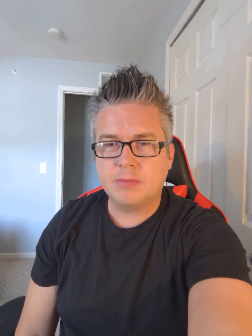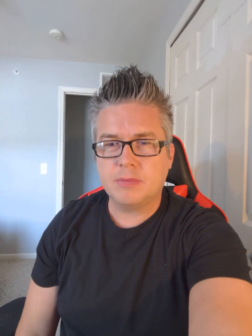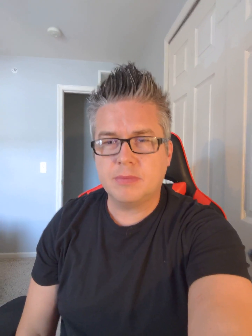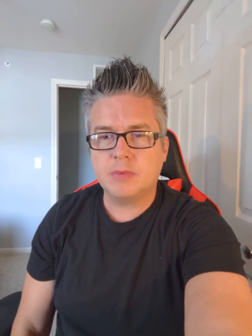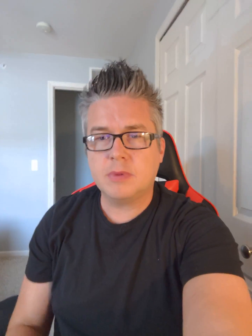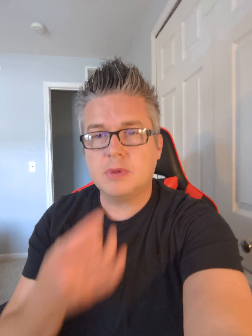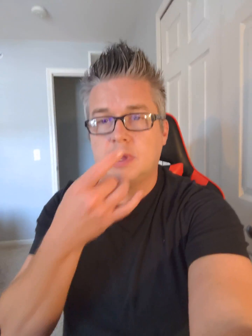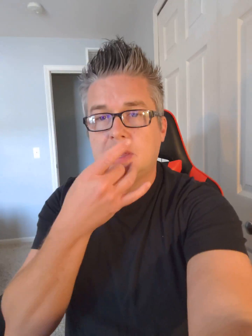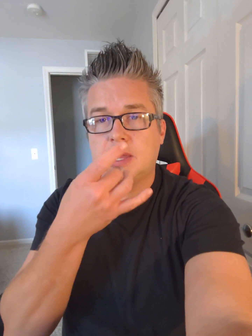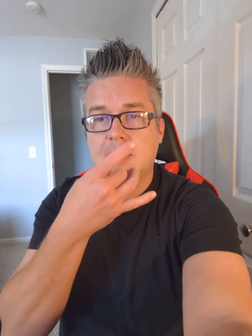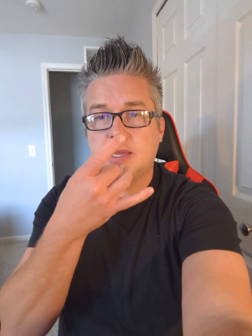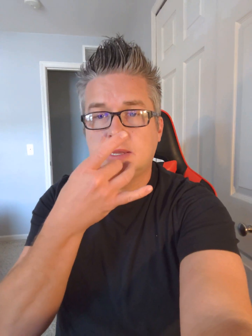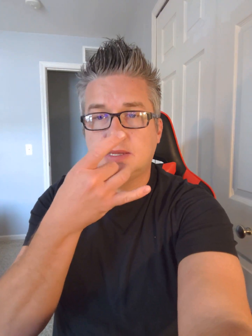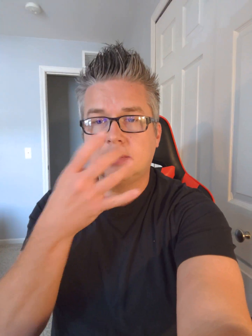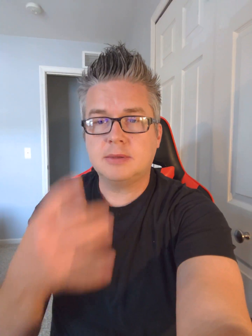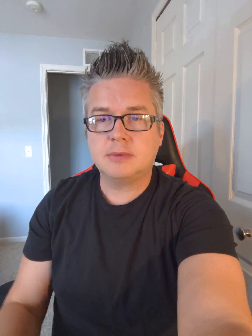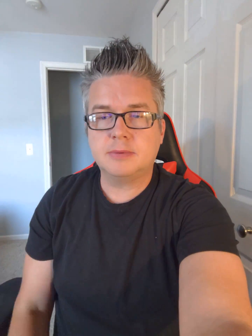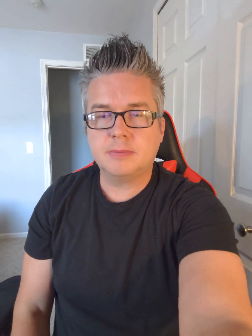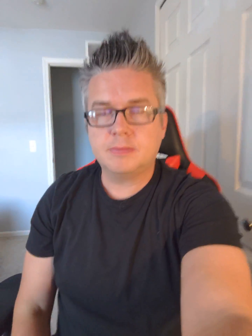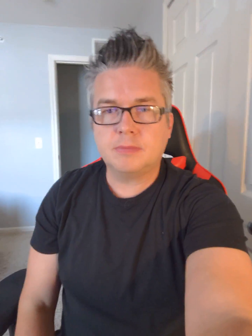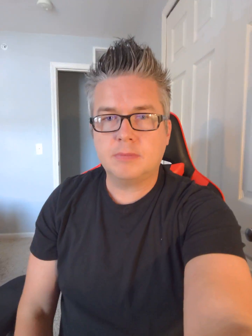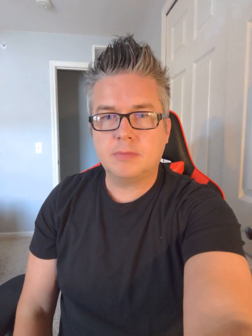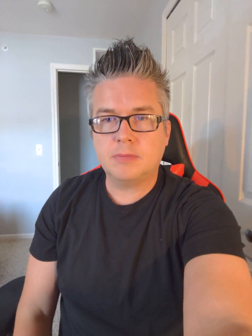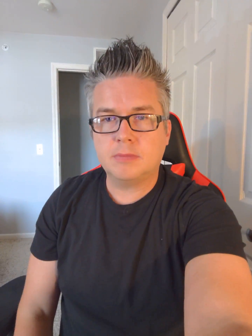light bulb